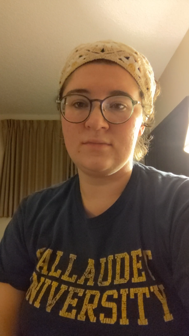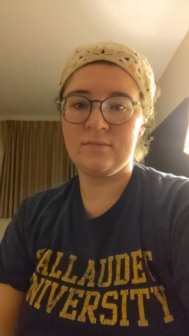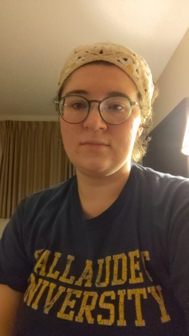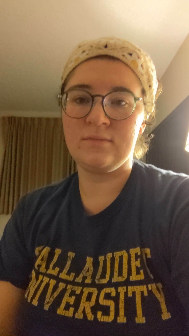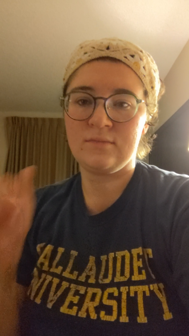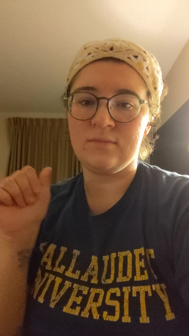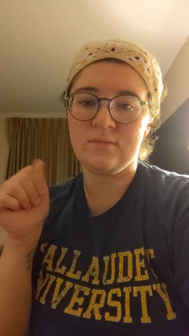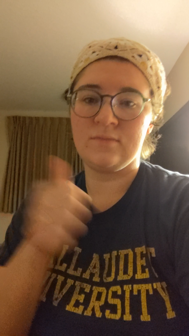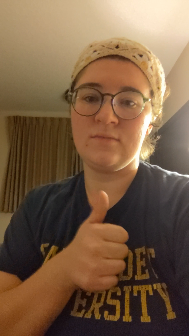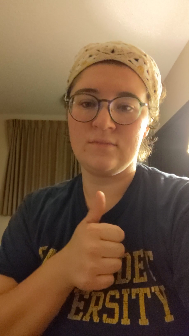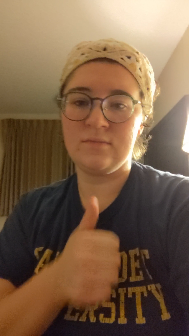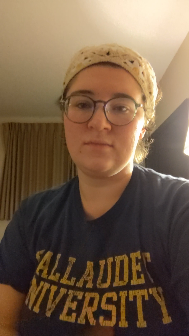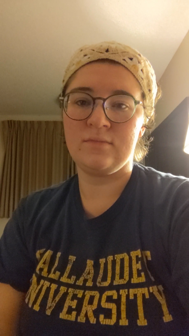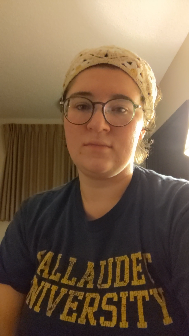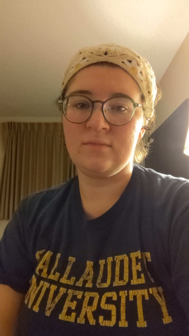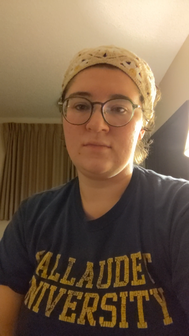coats